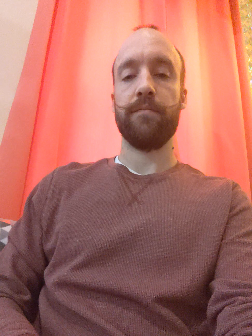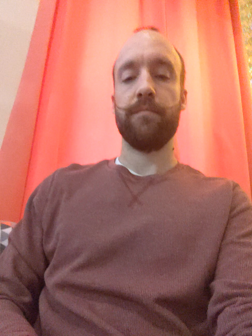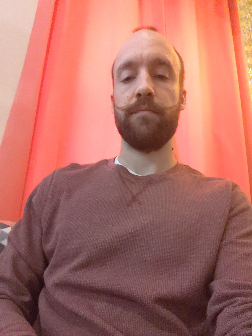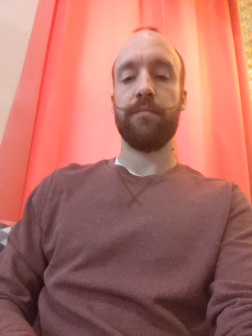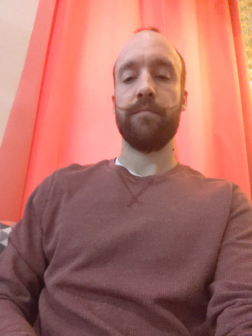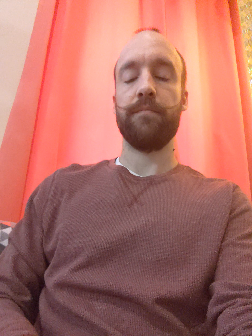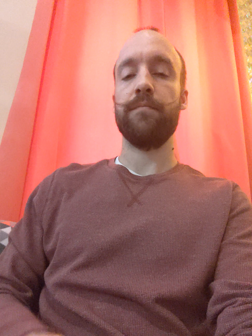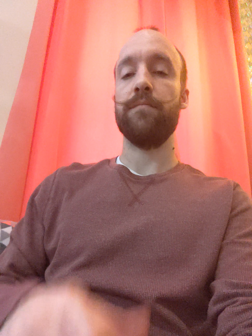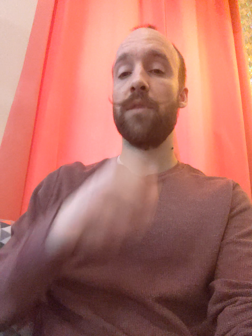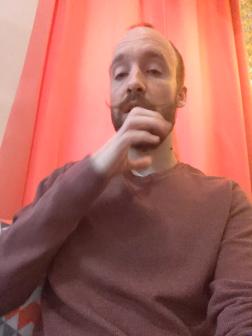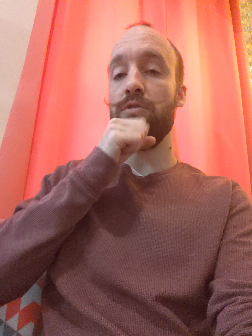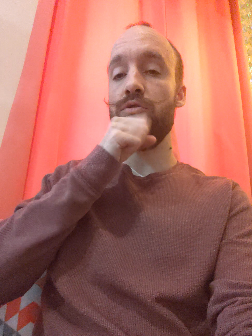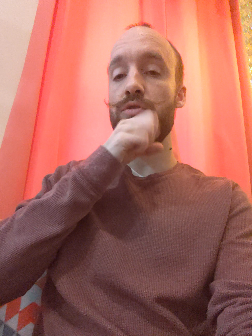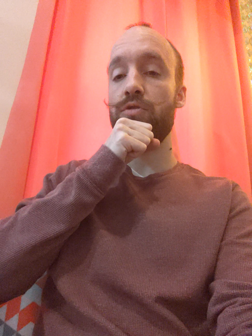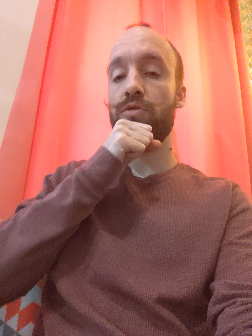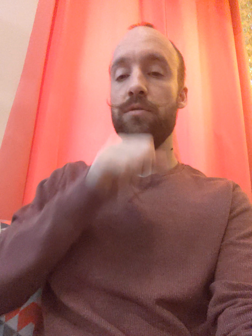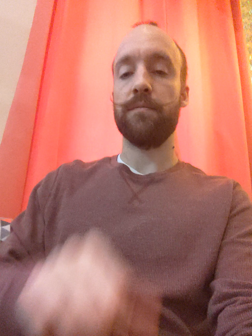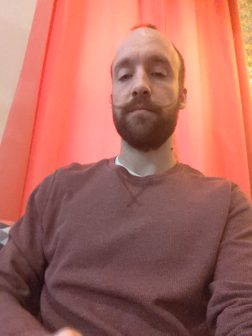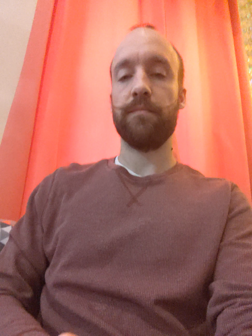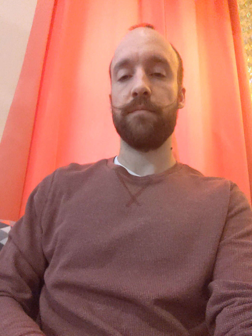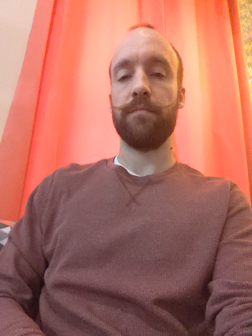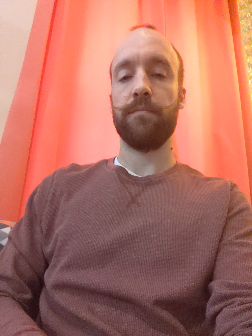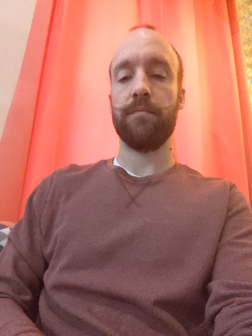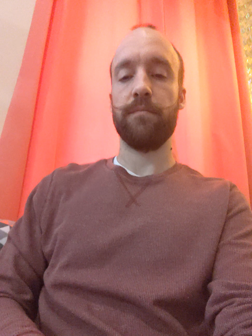orange